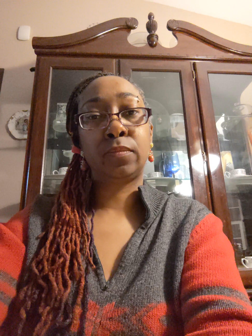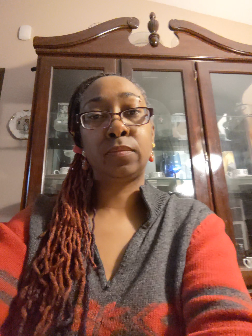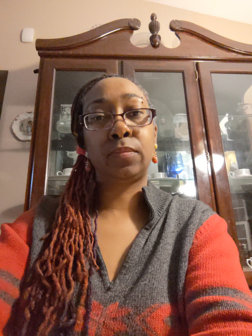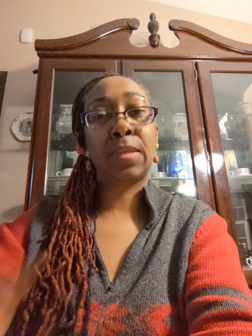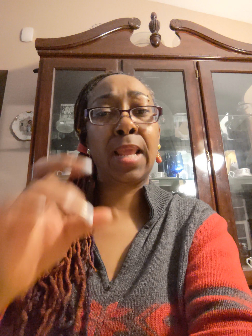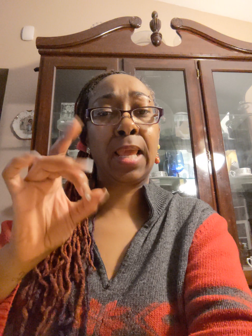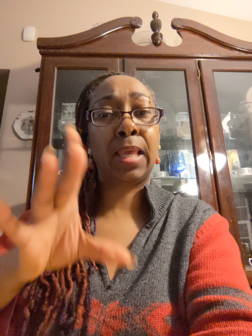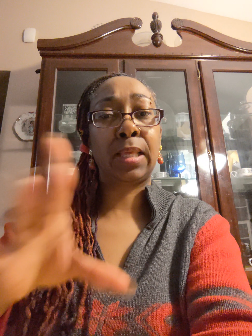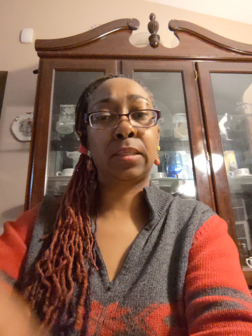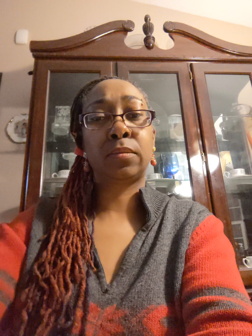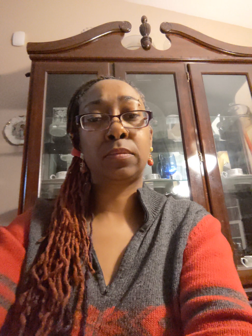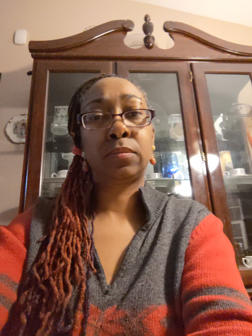hate